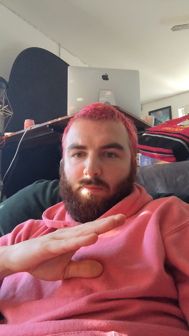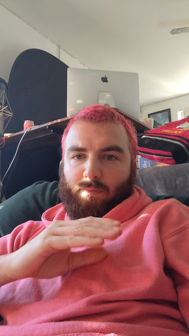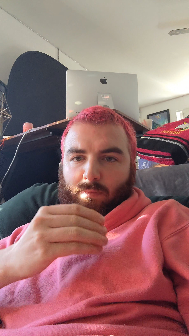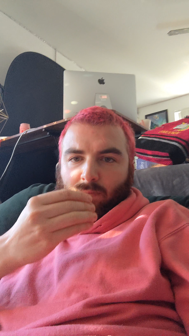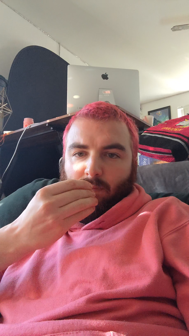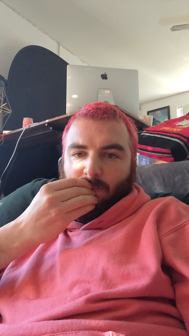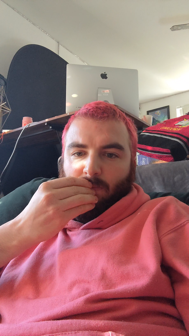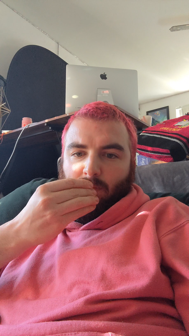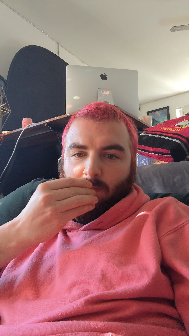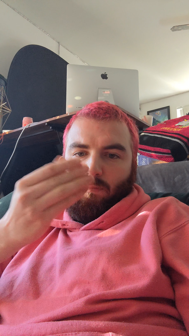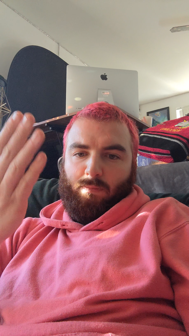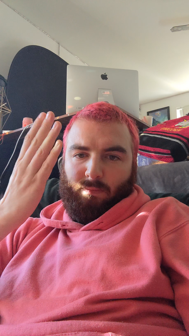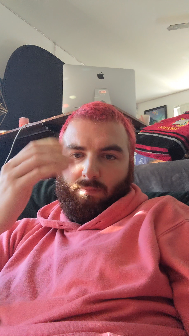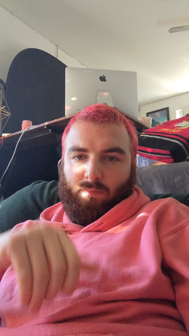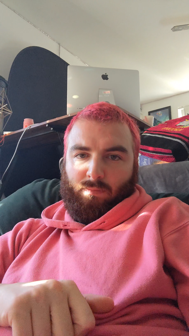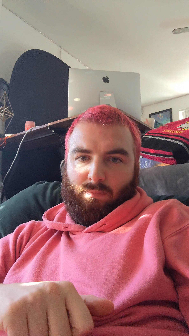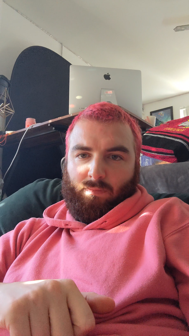breakfast